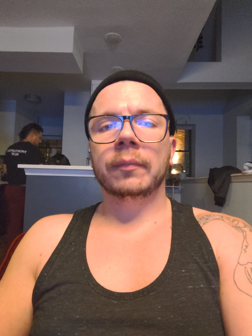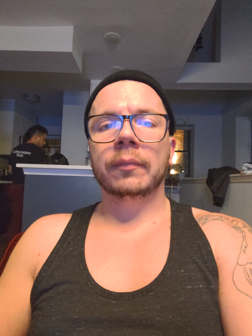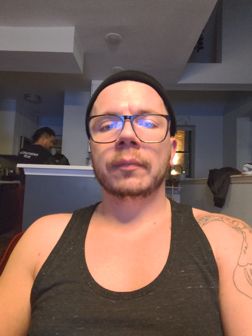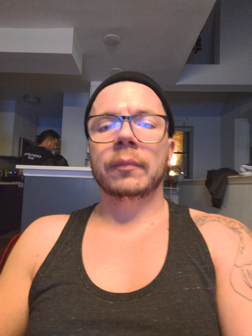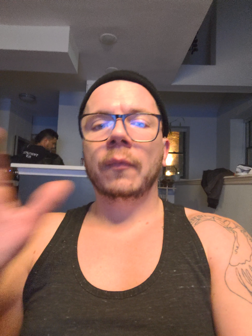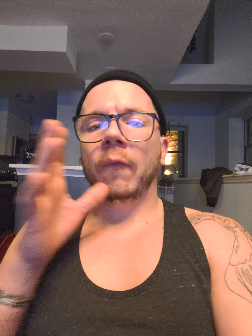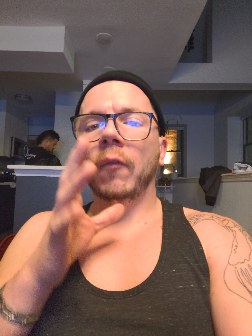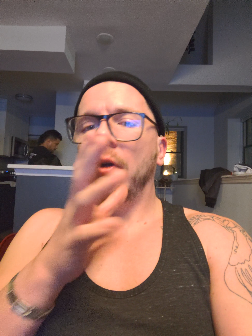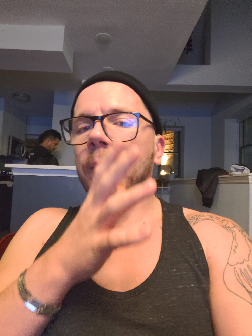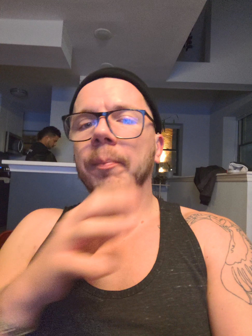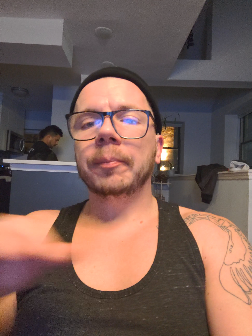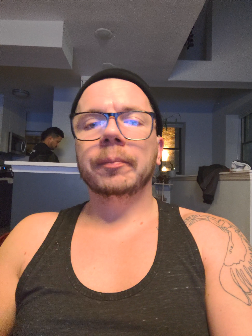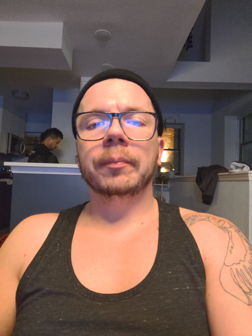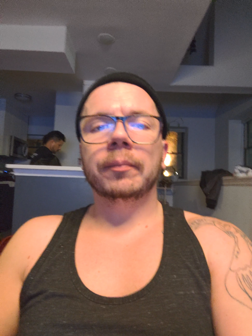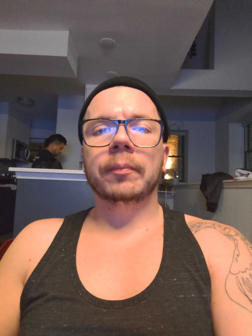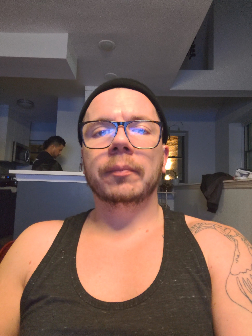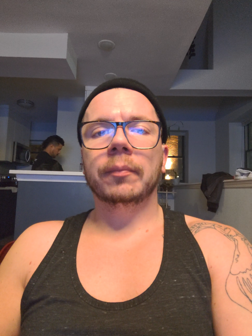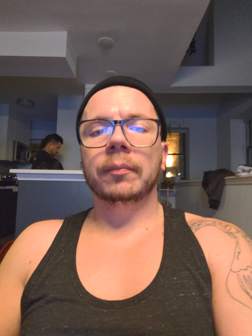farm